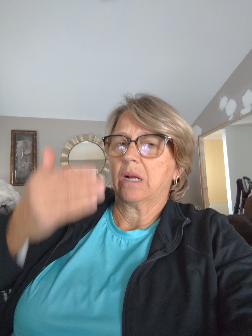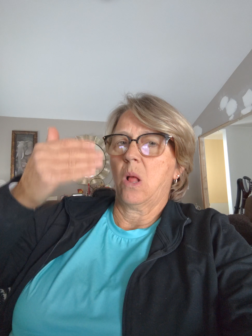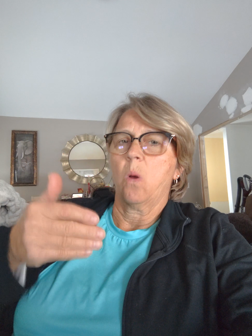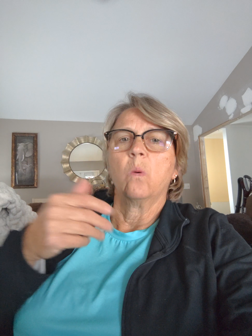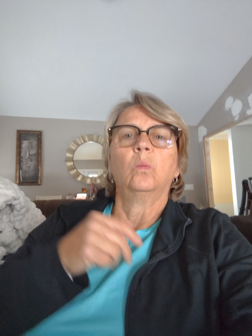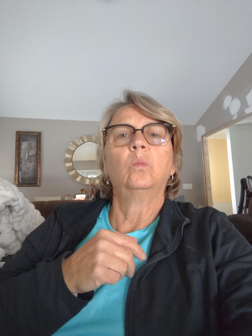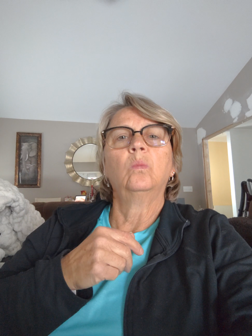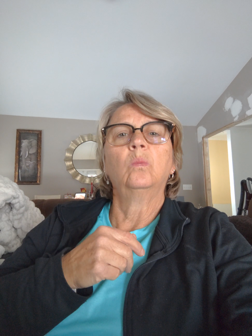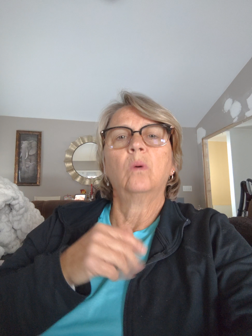window